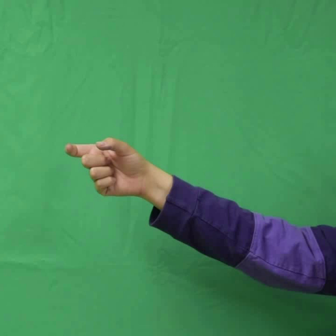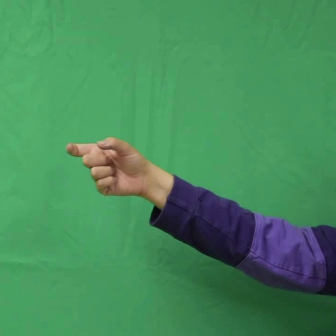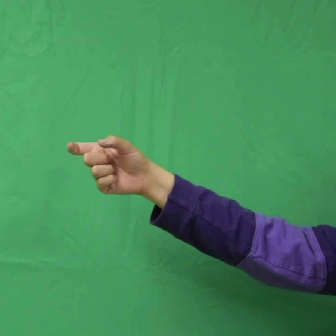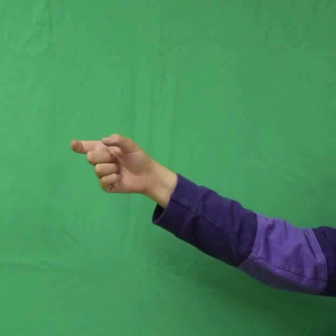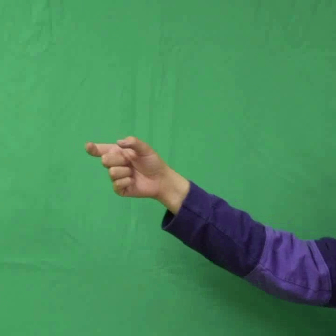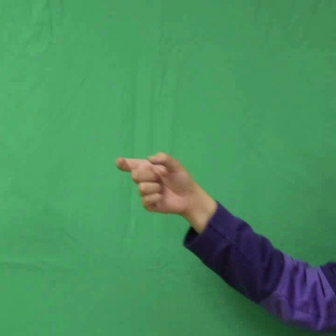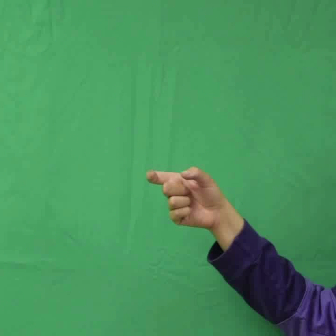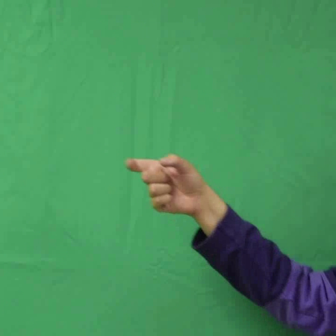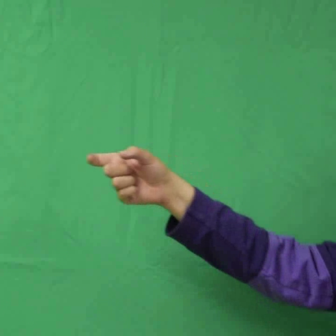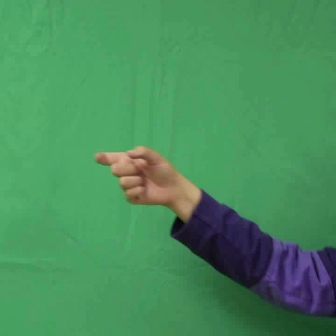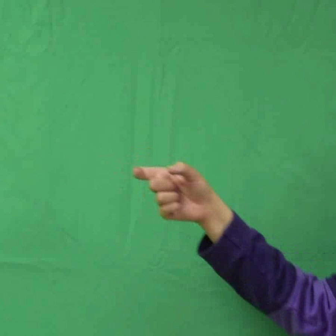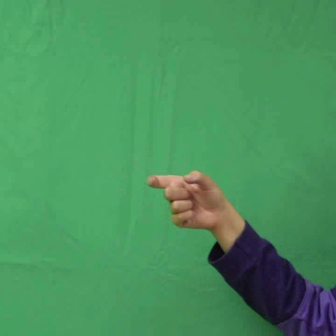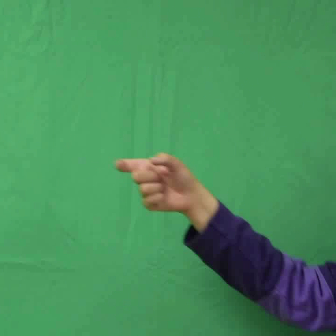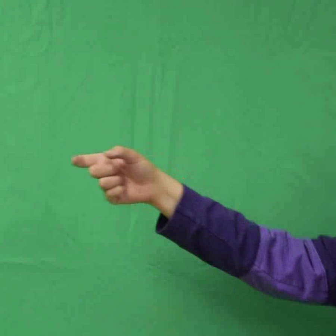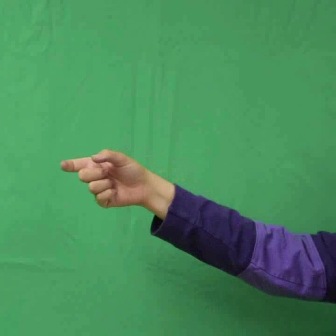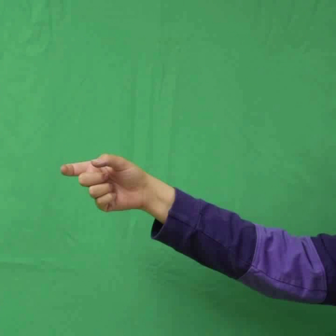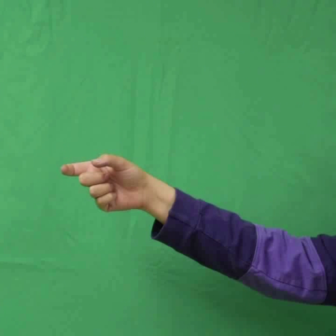X